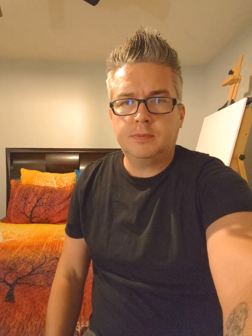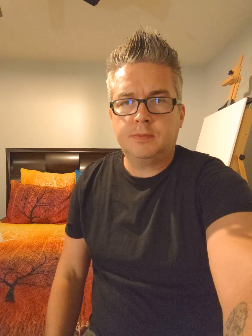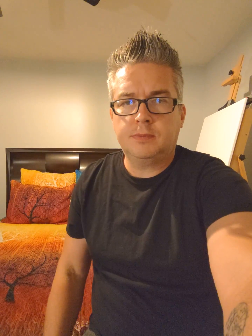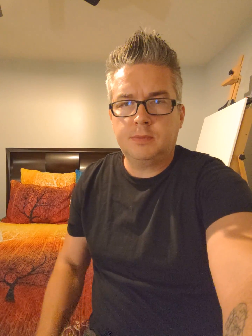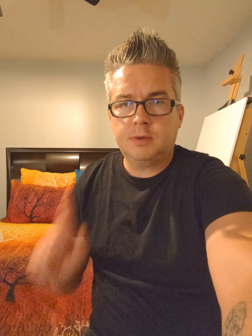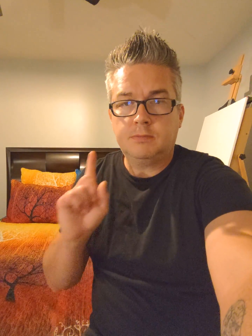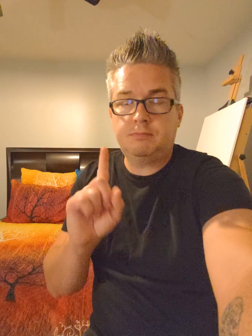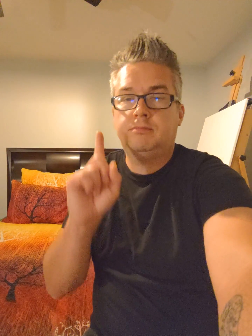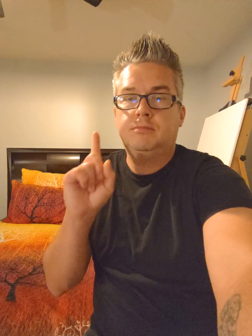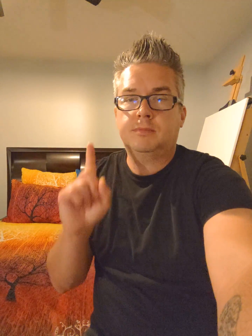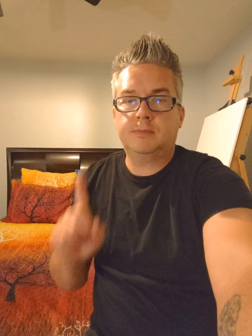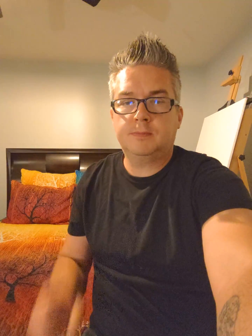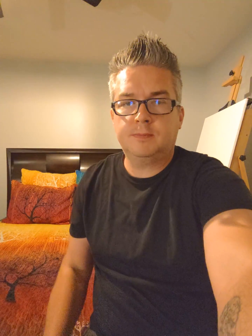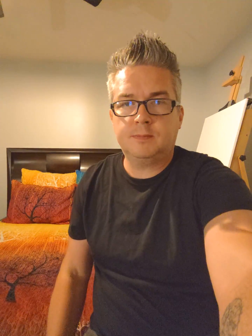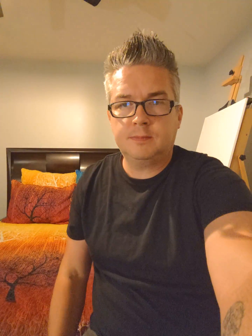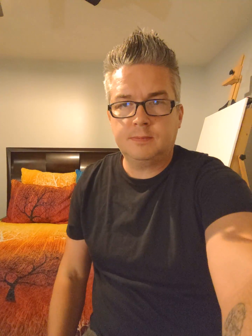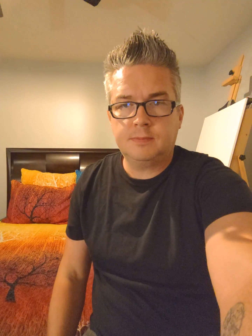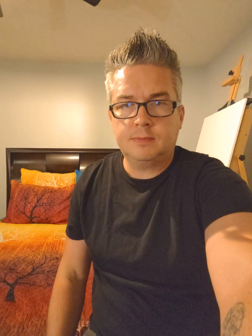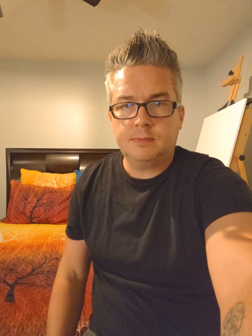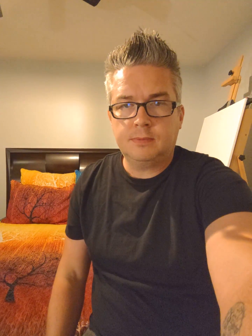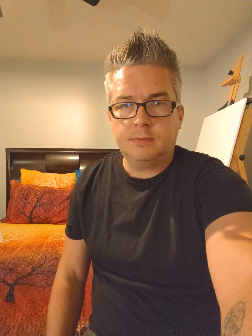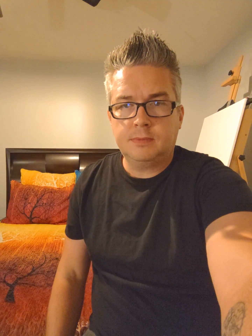bump